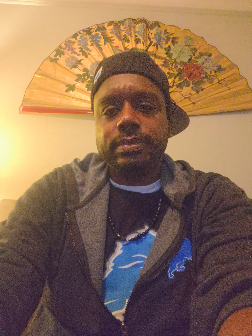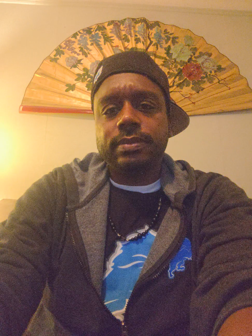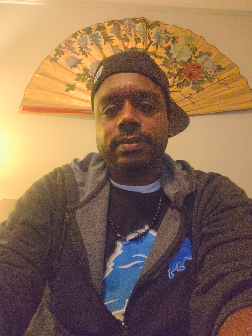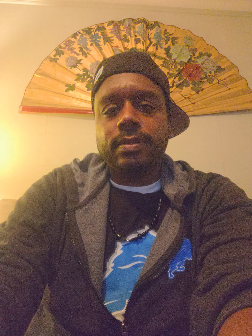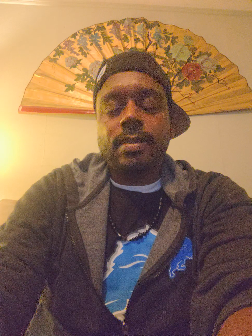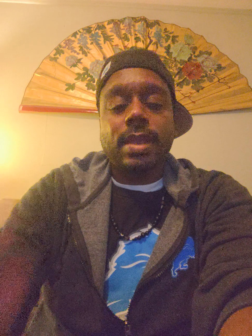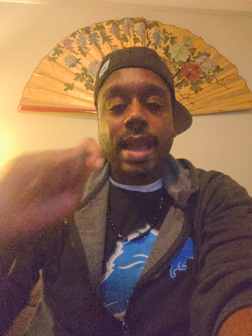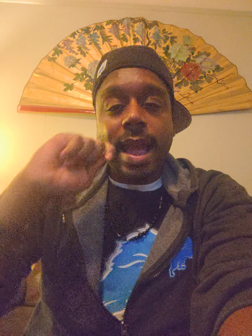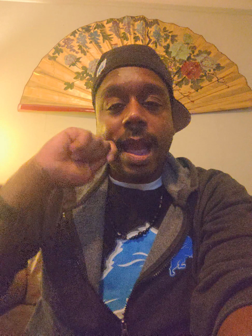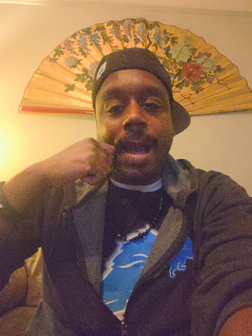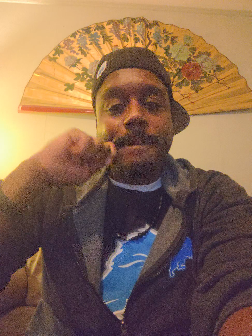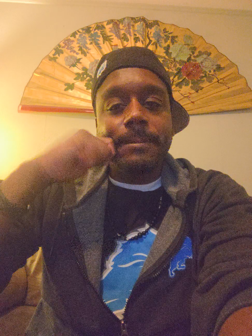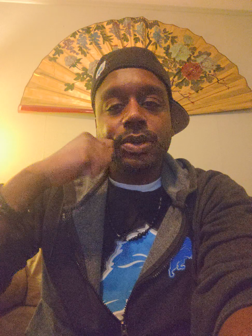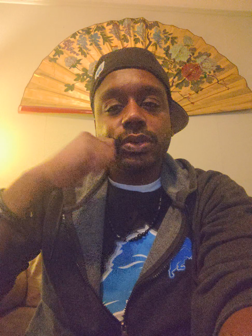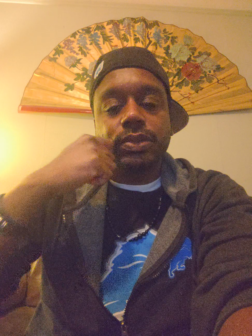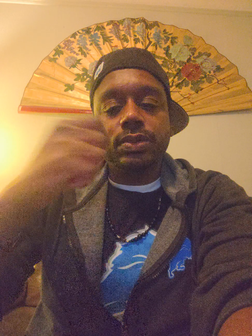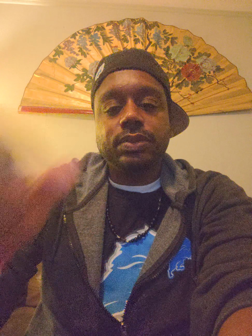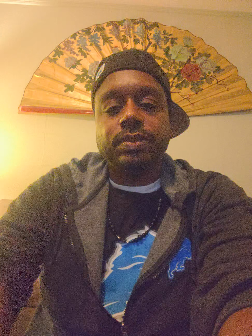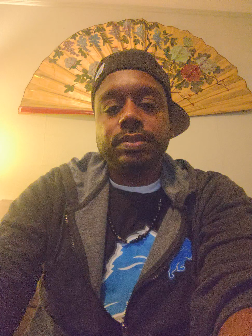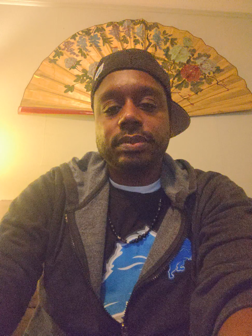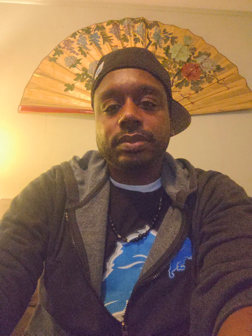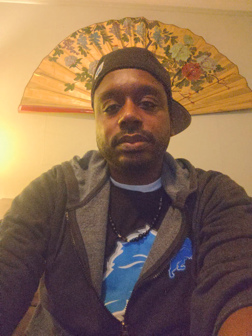apple